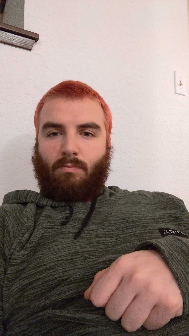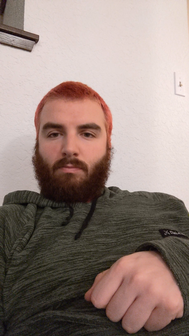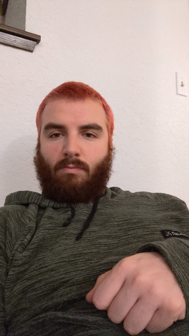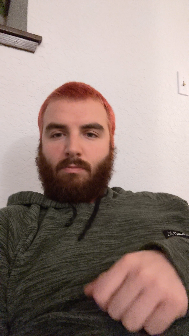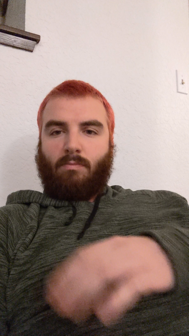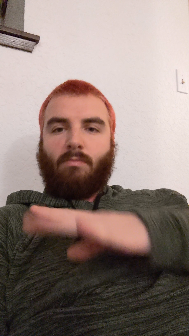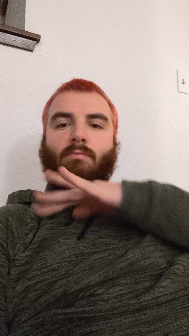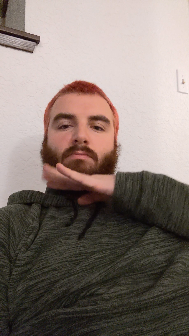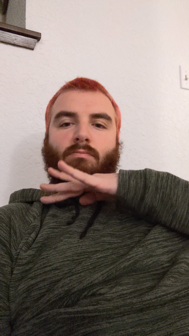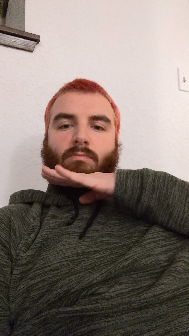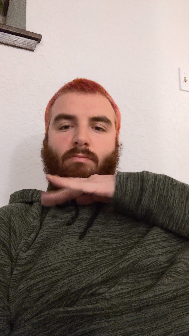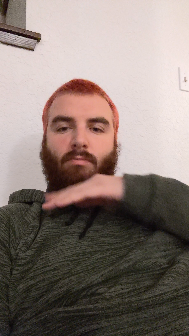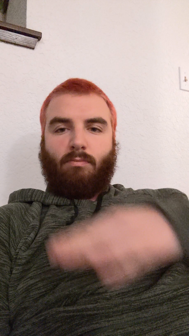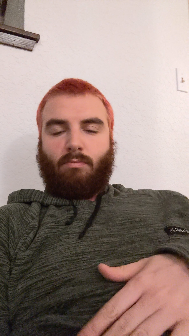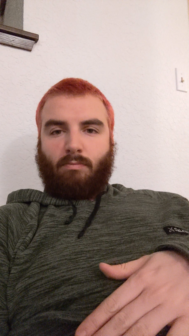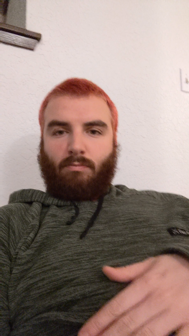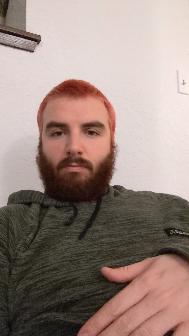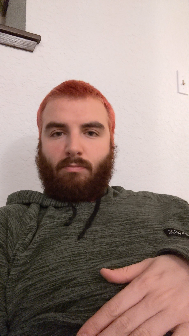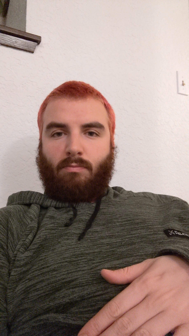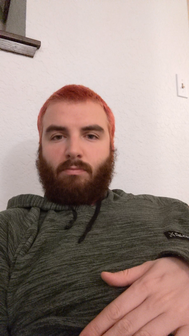naughty